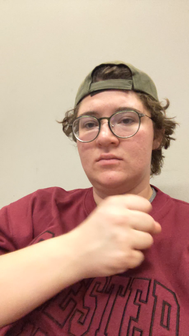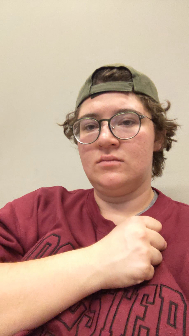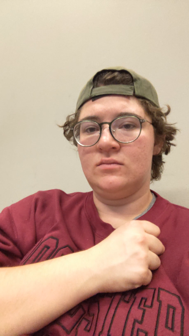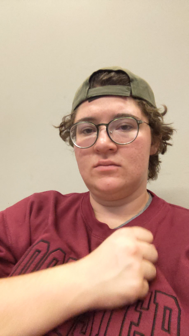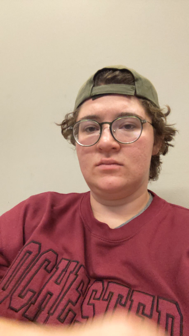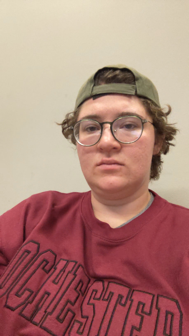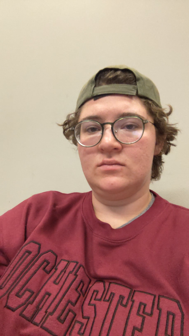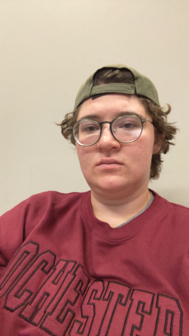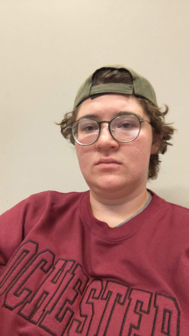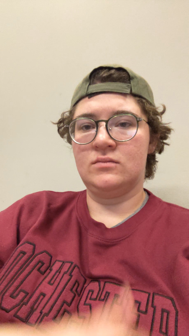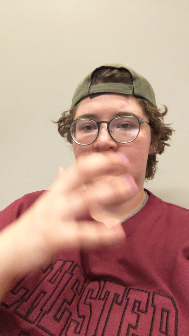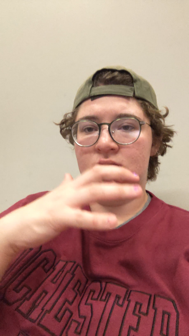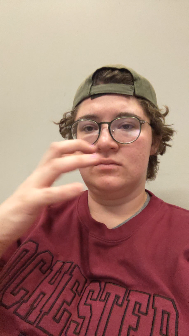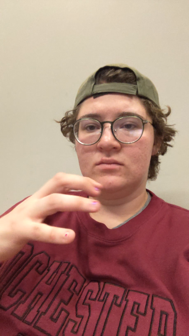grapes